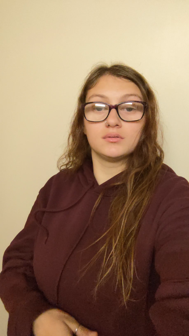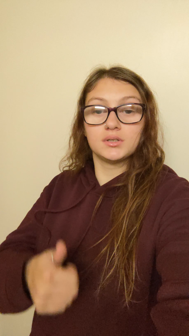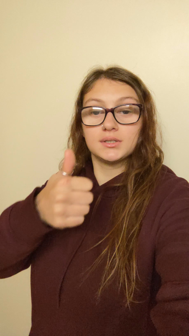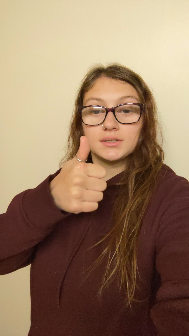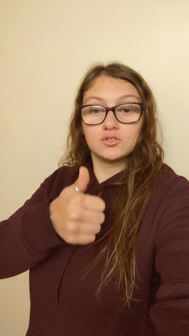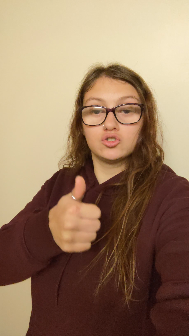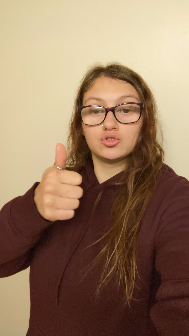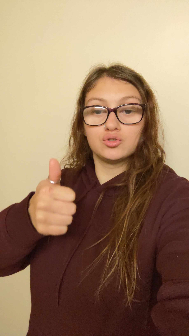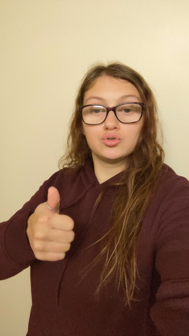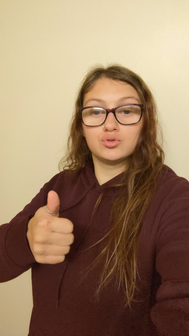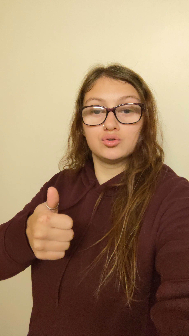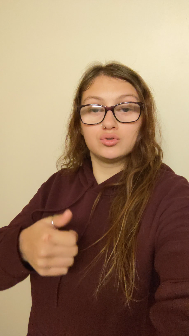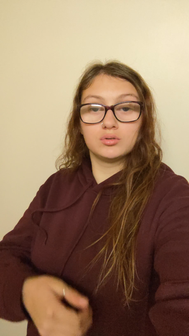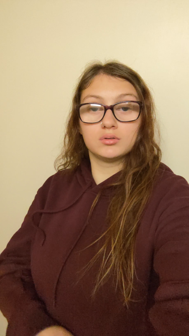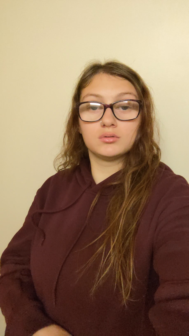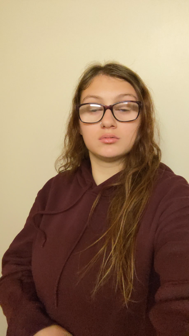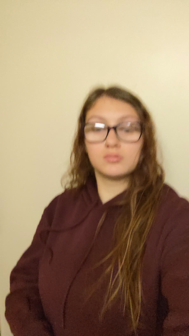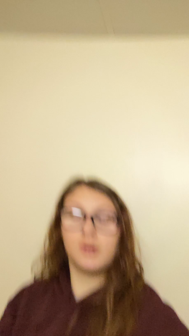each